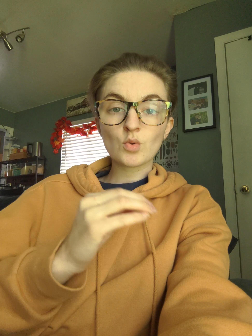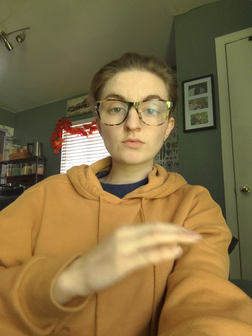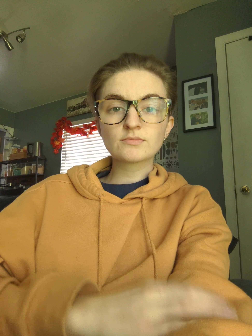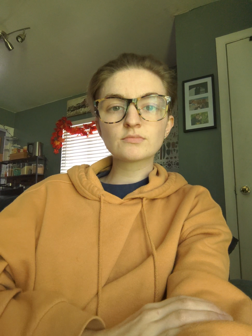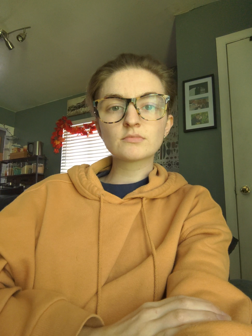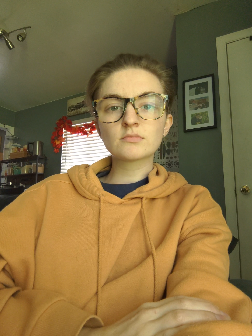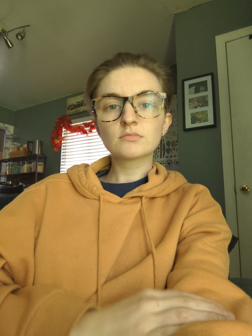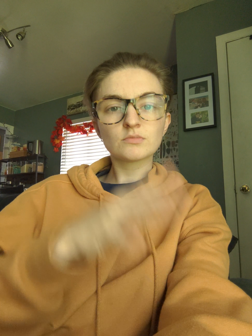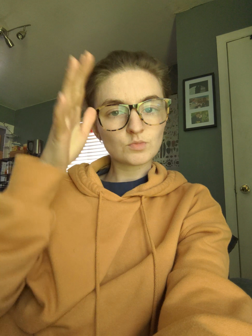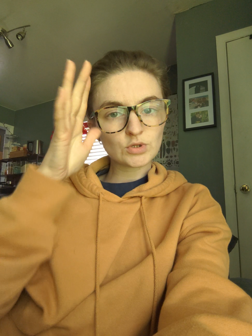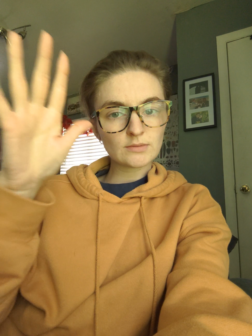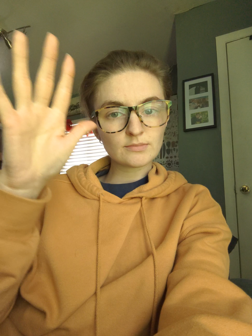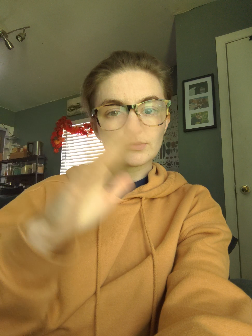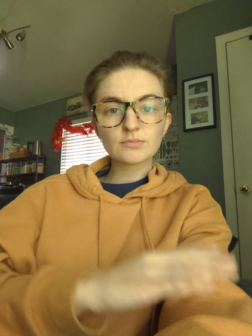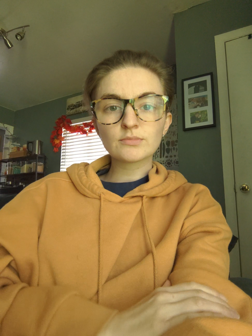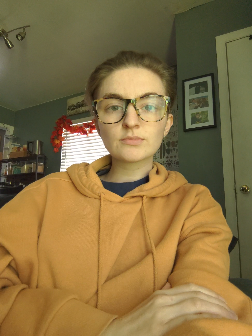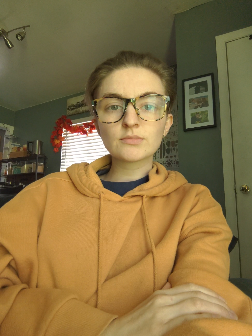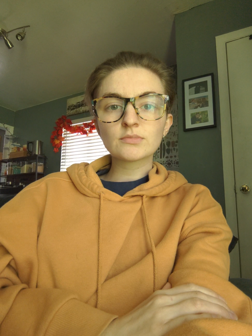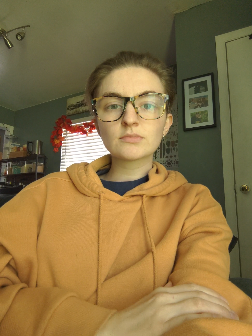deer